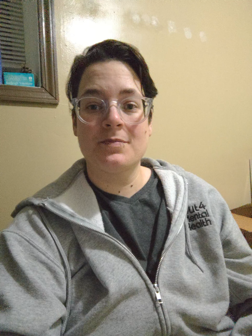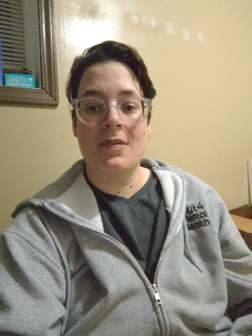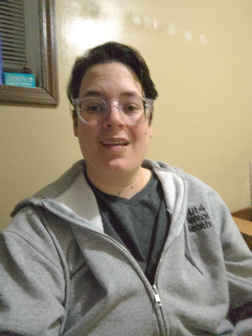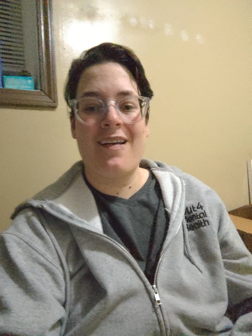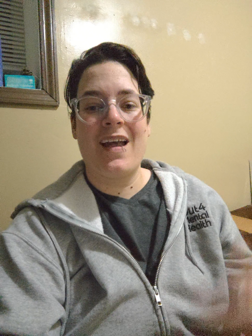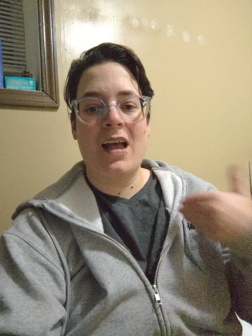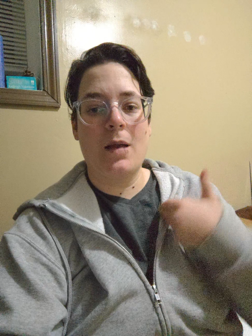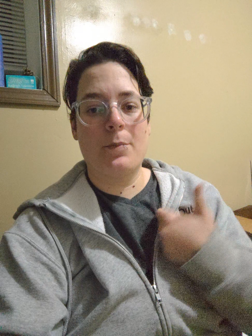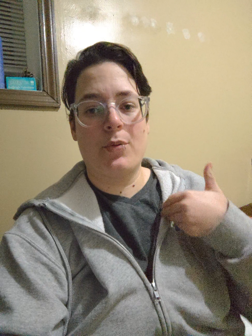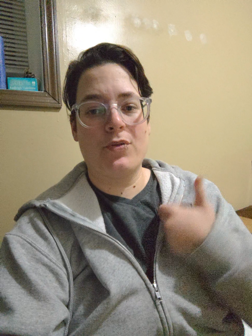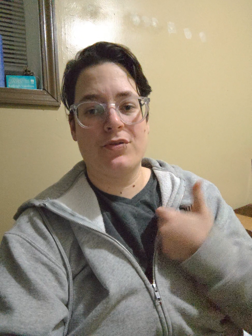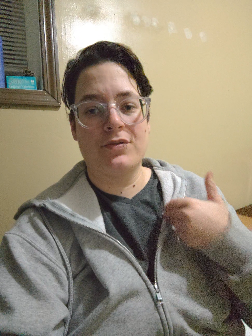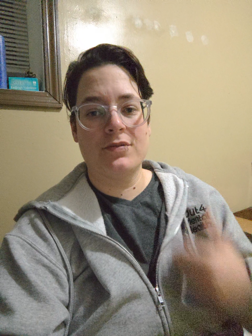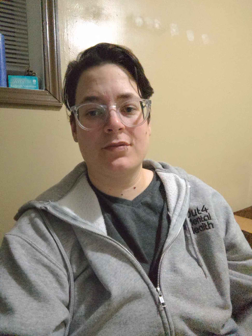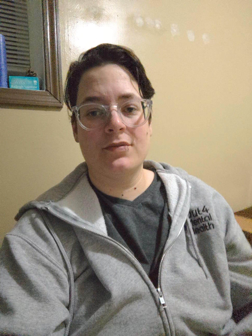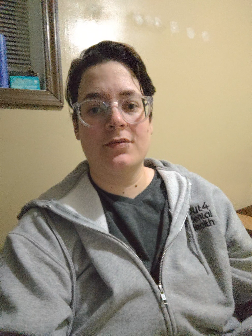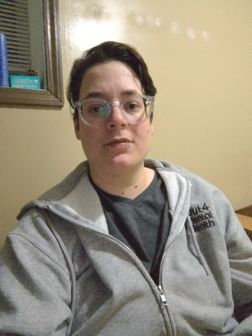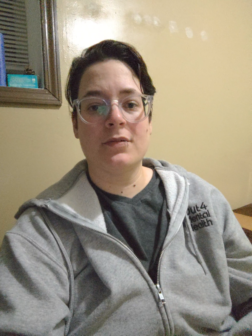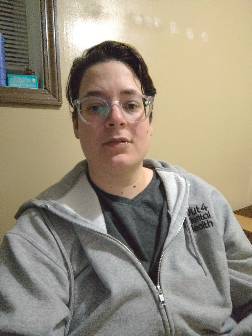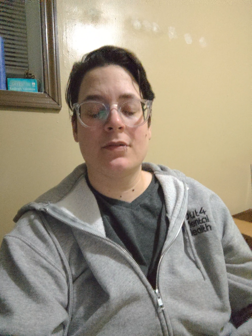animal